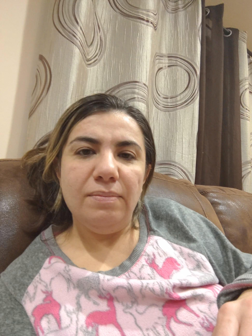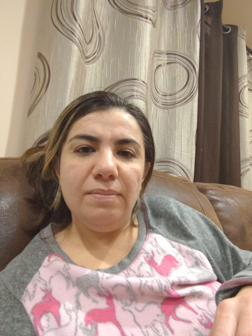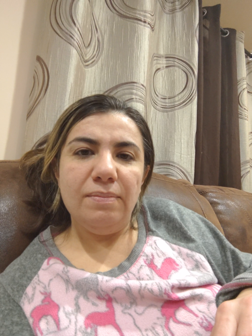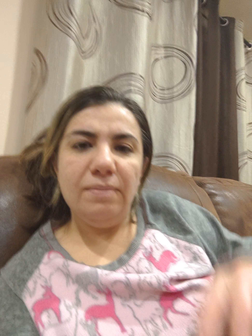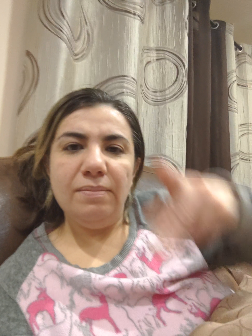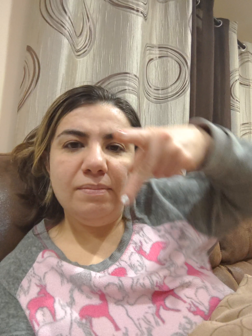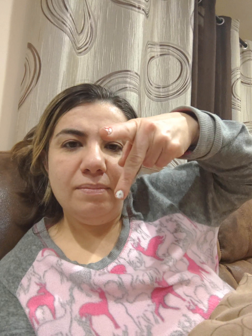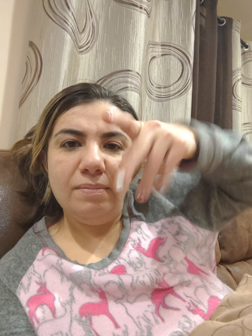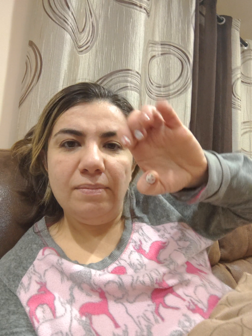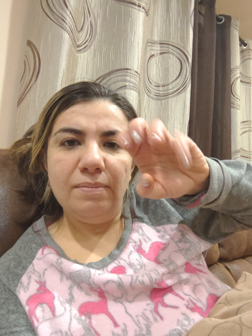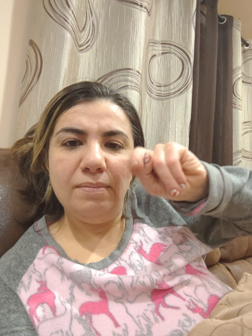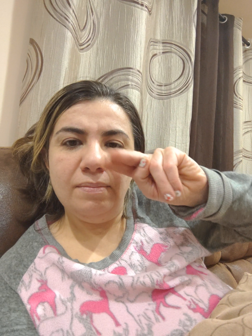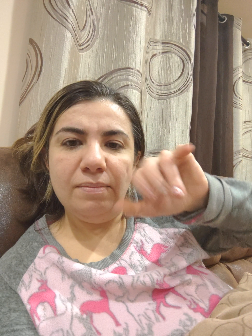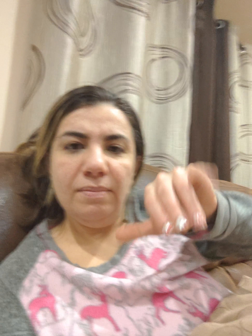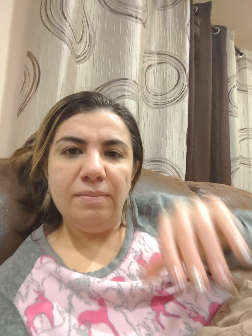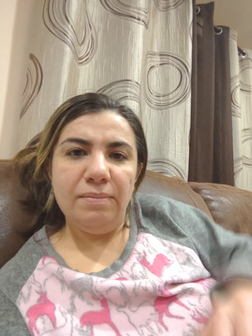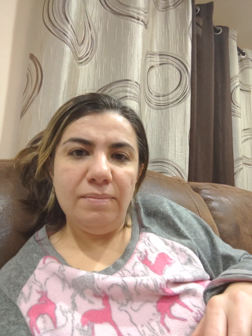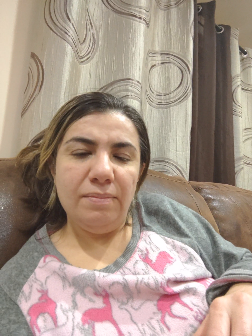penny